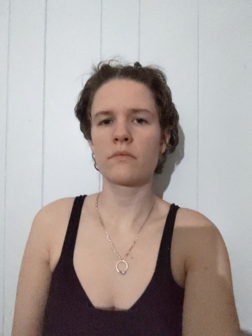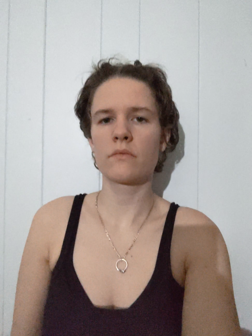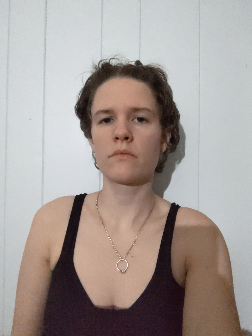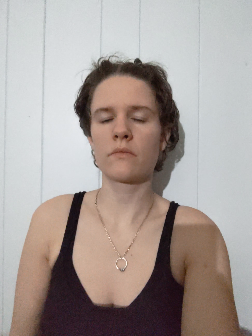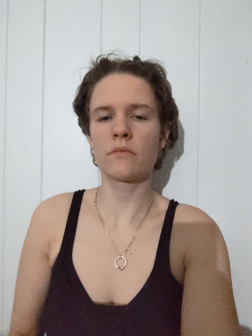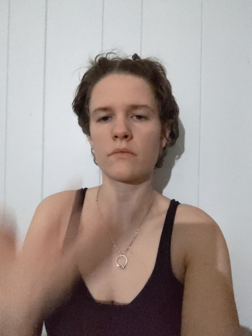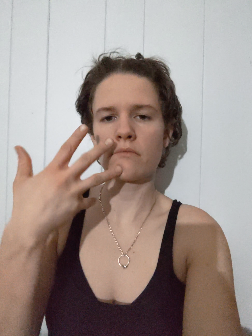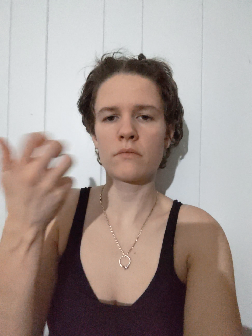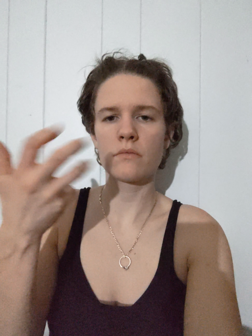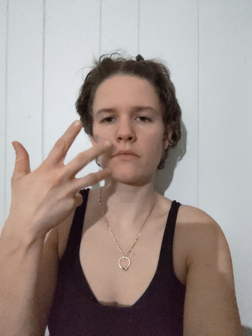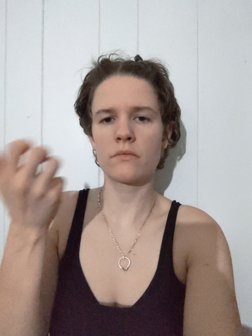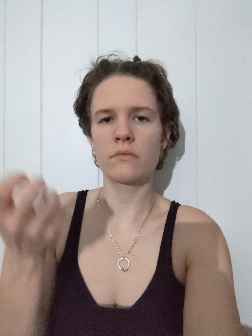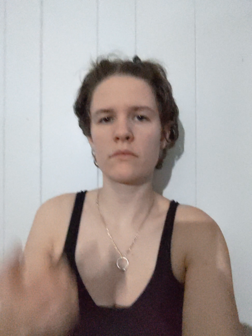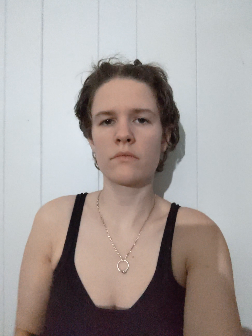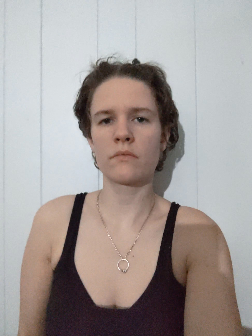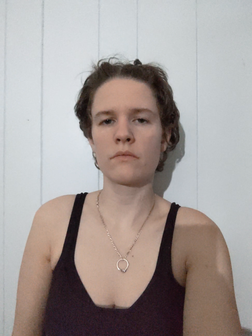tiger